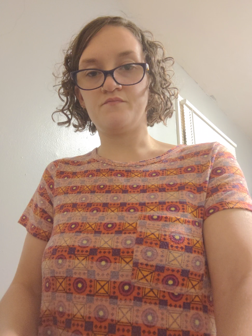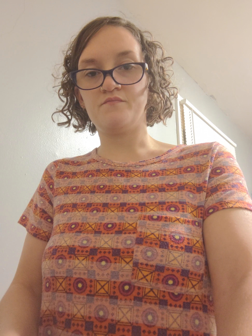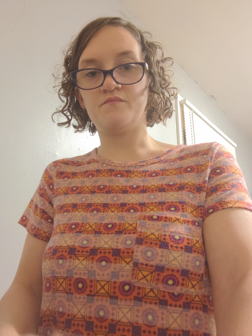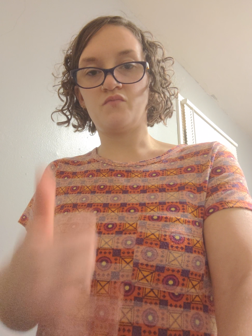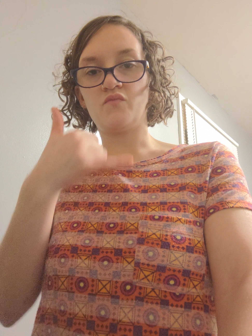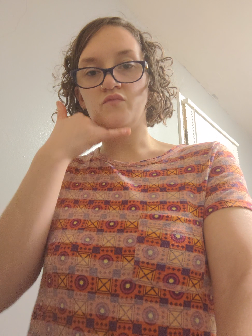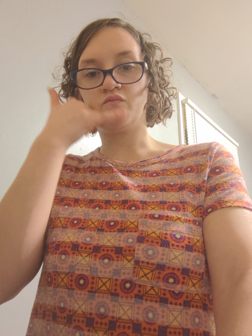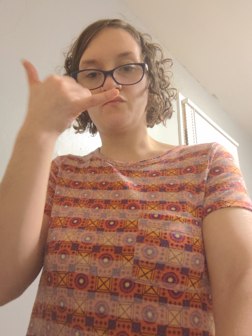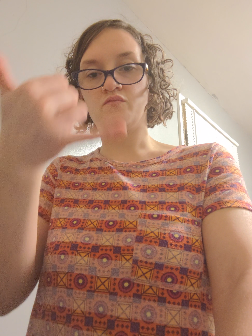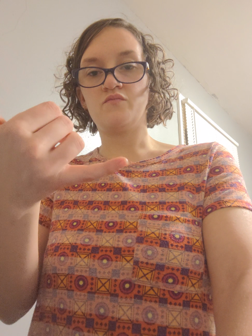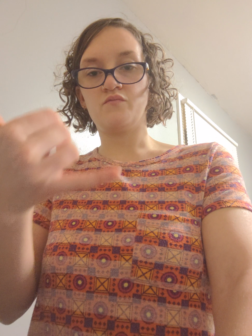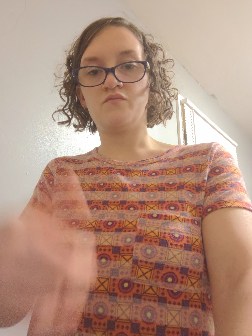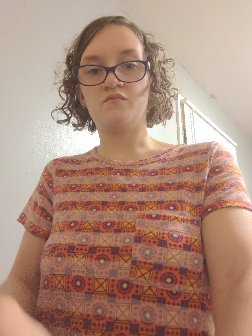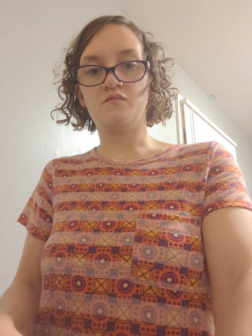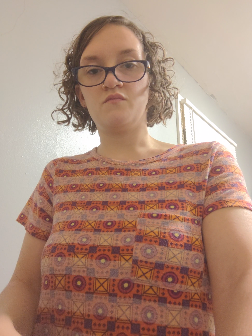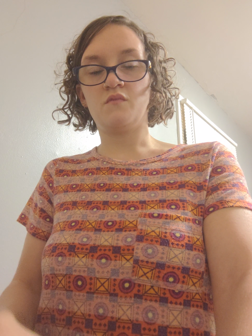call on the phone